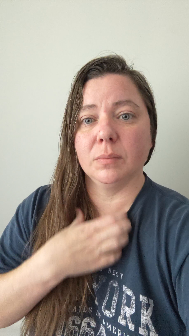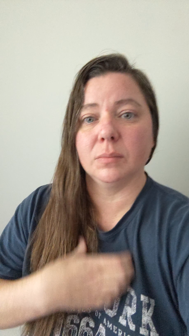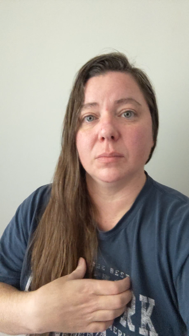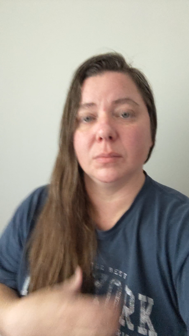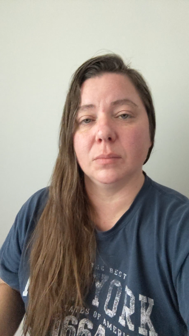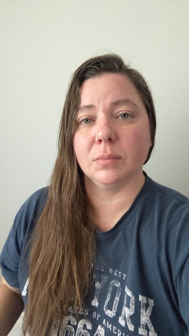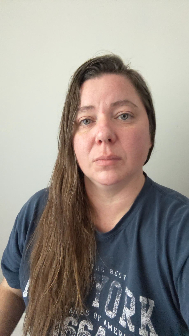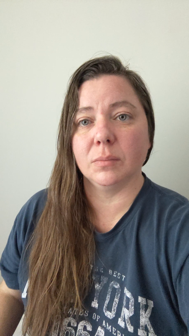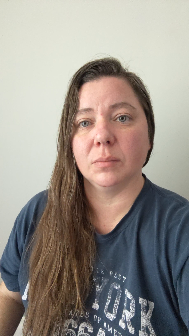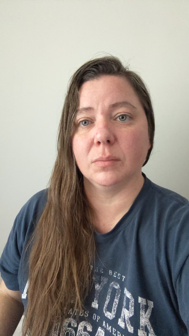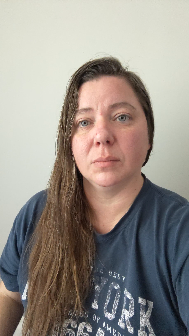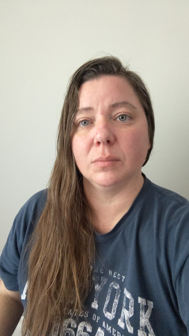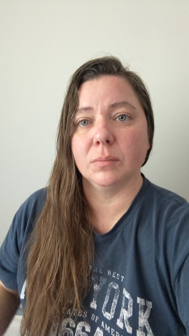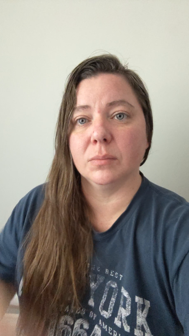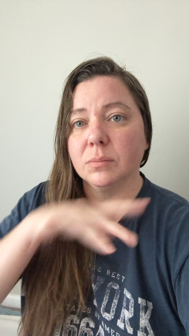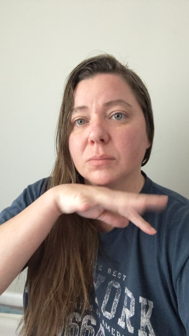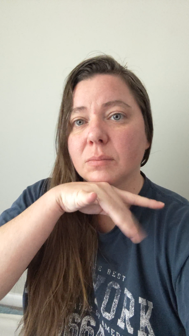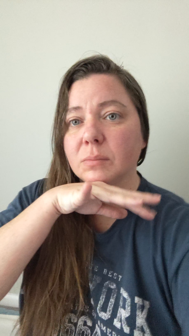naughty